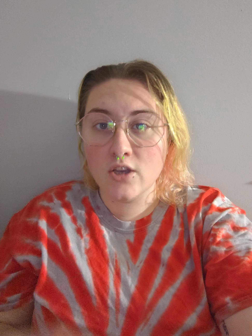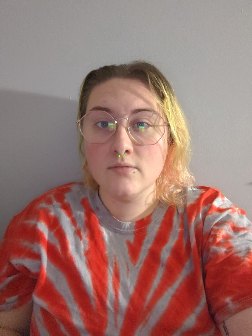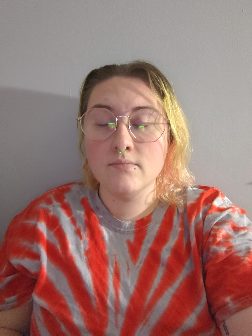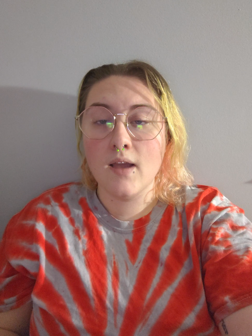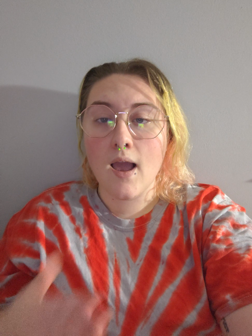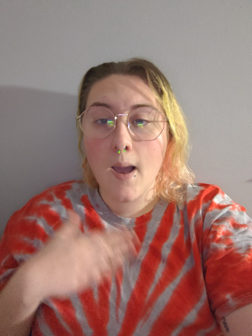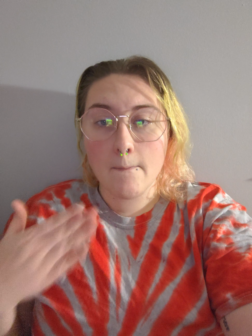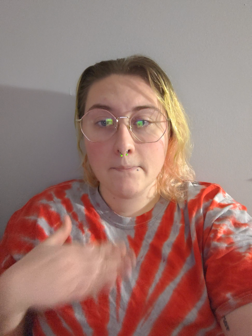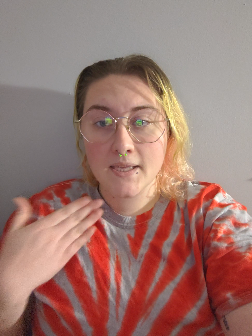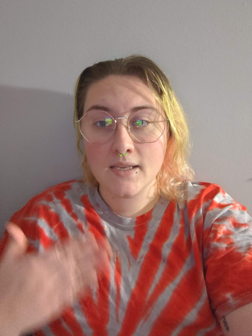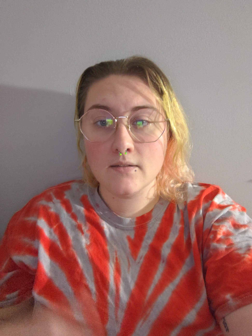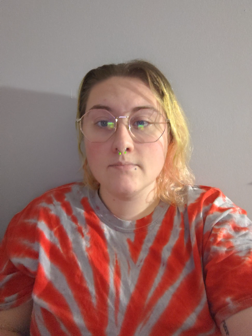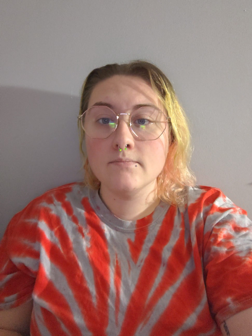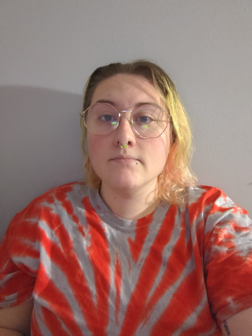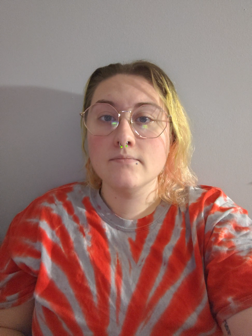happy